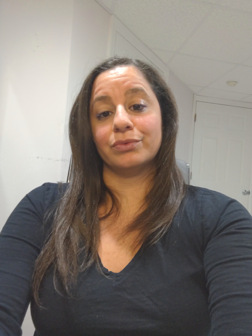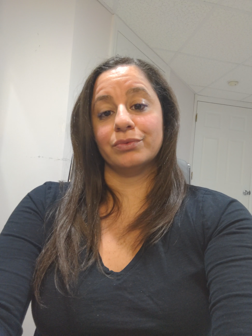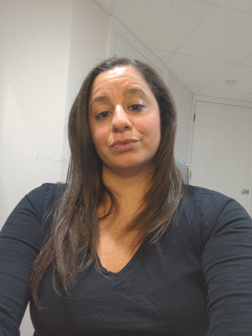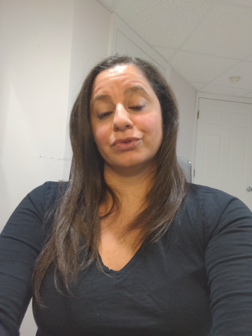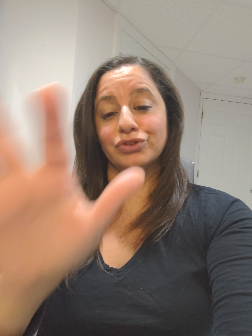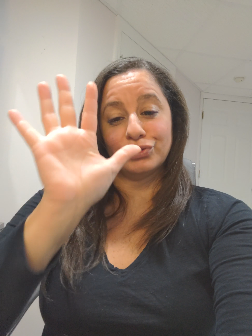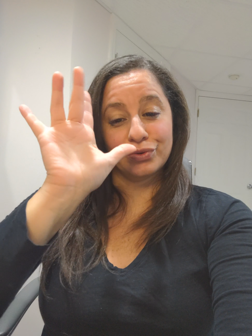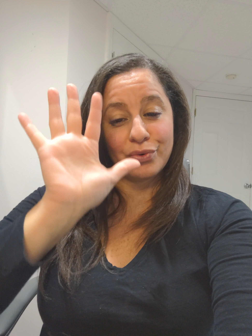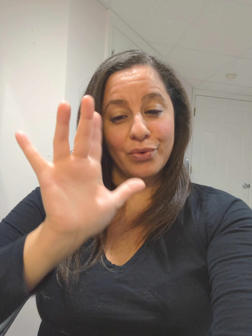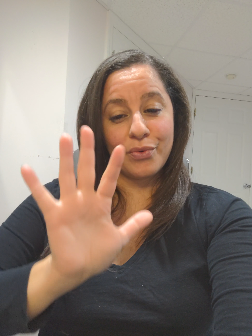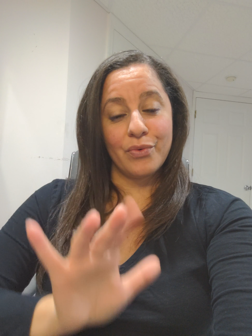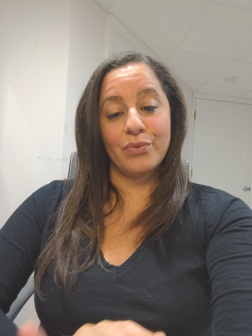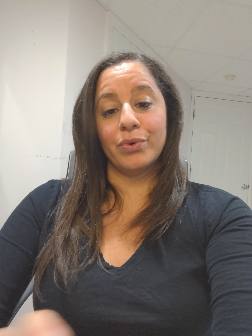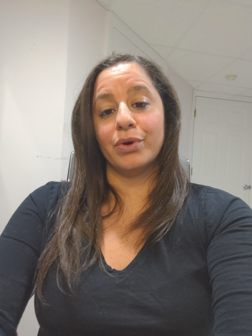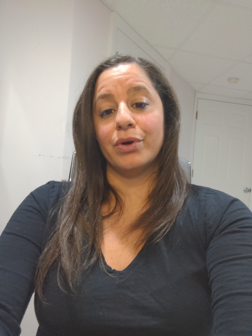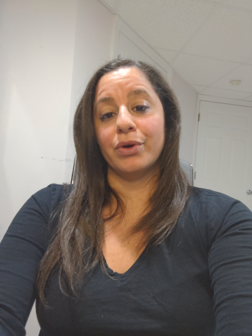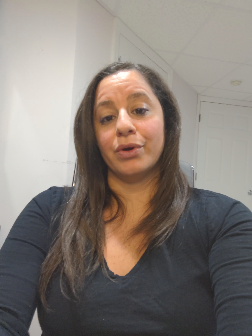snow